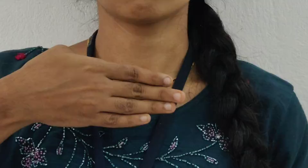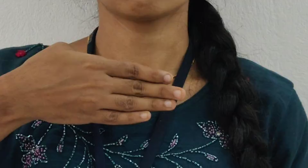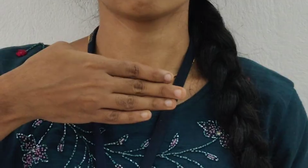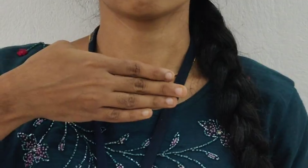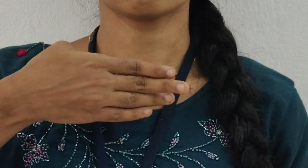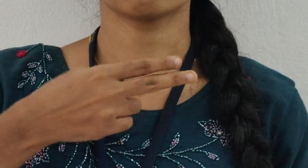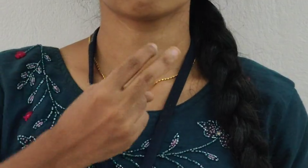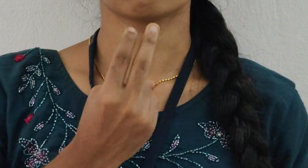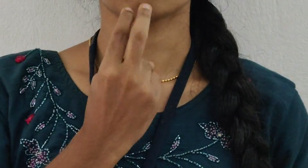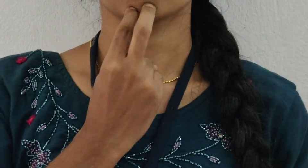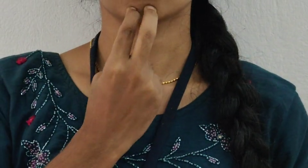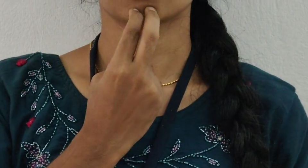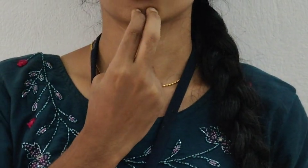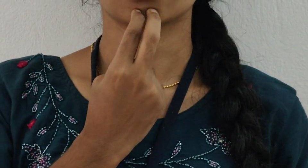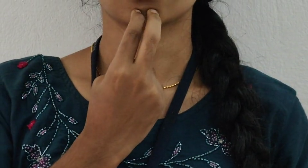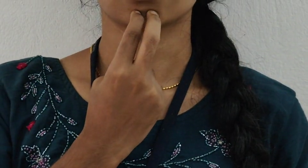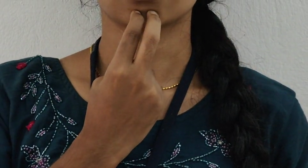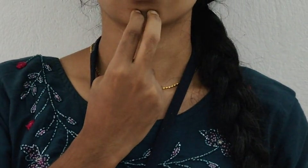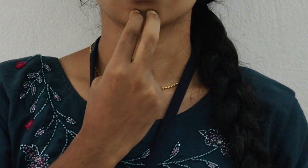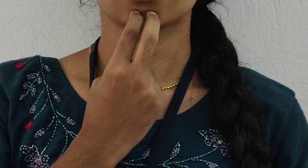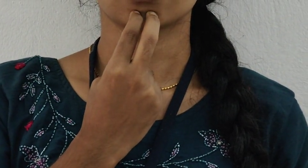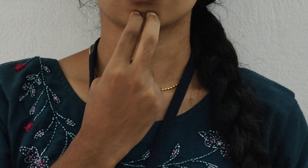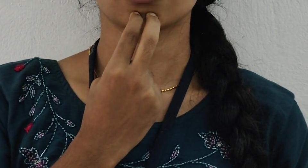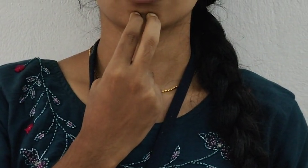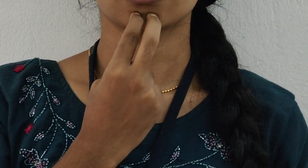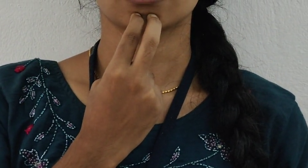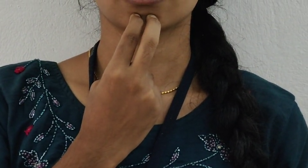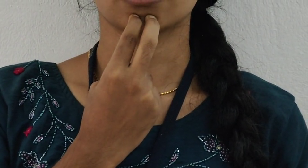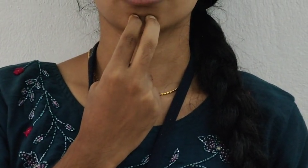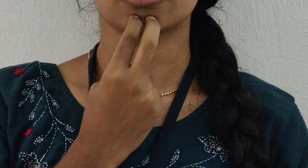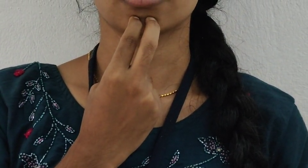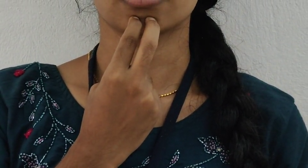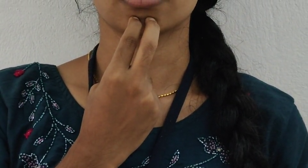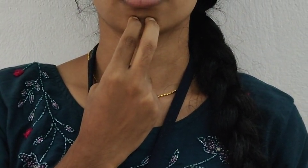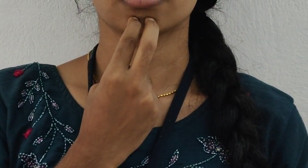അഃ